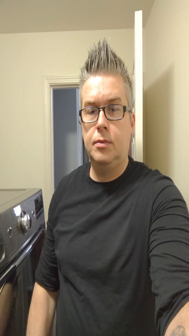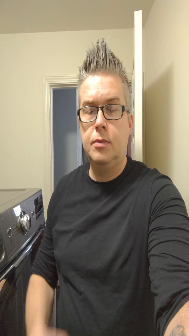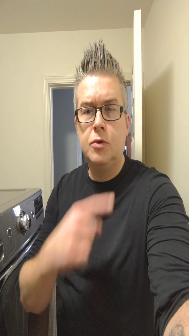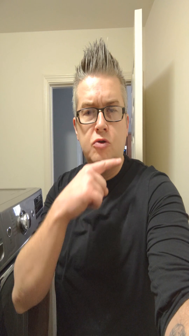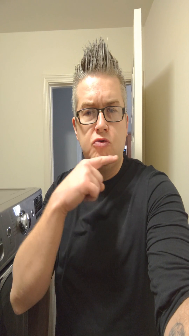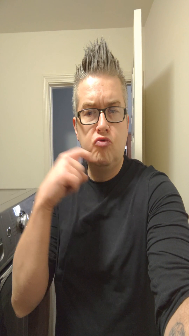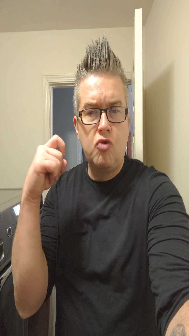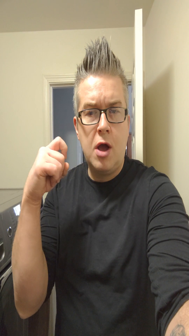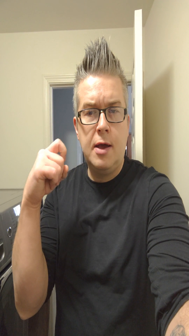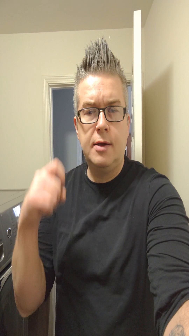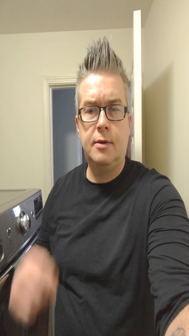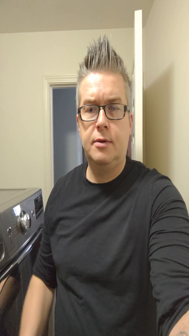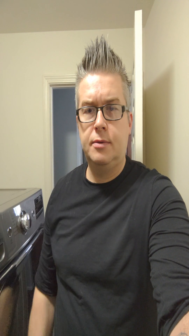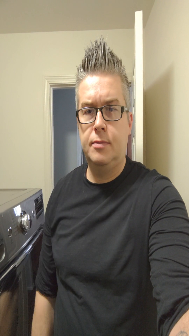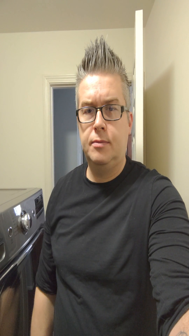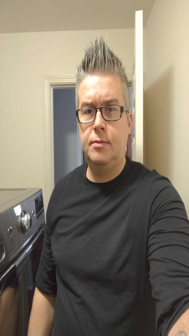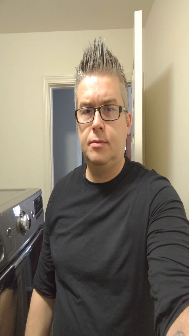dry